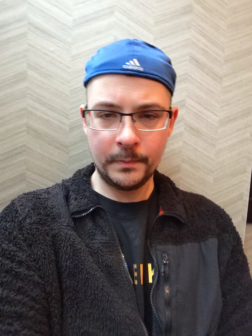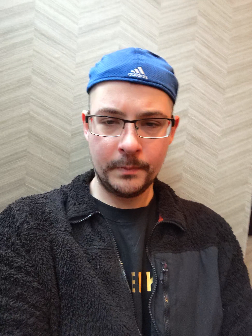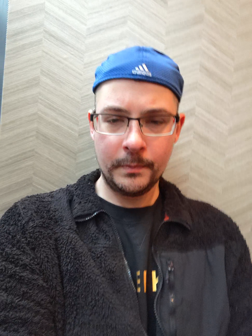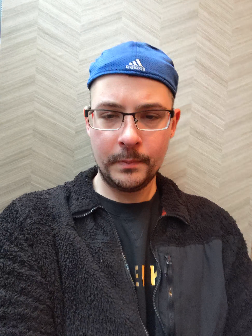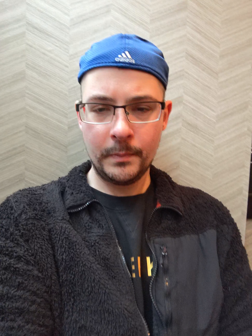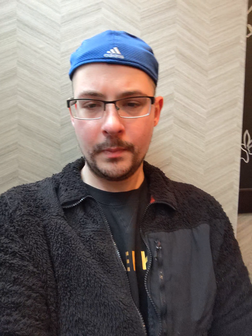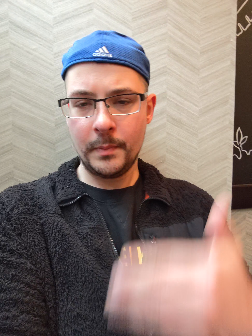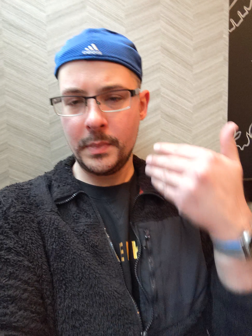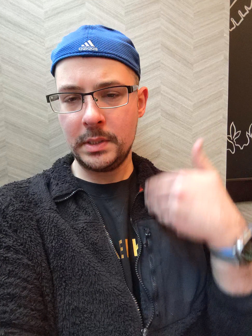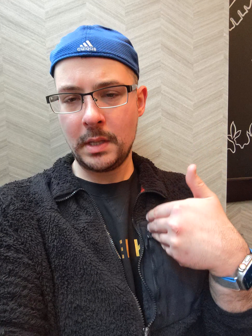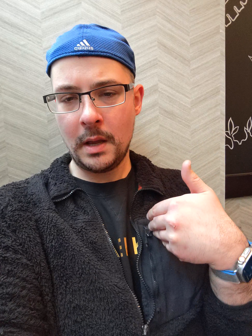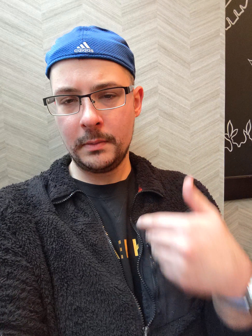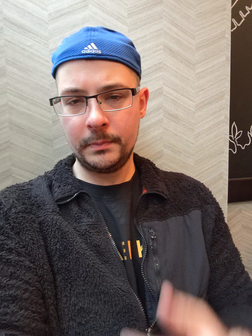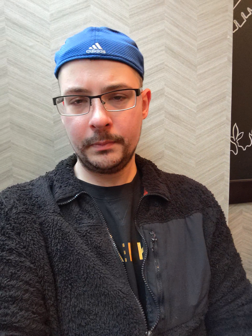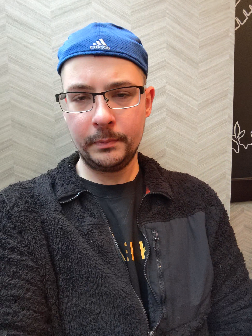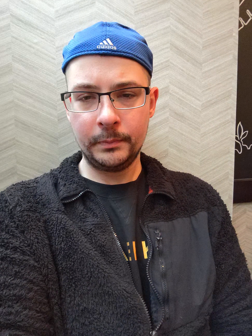beside